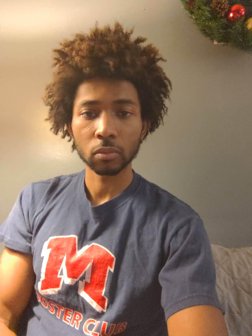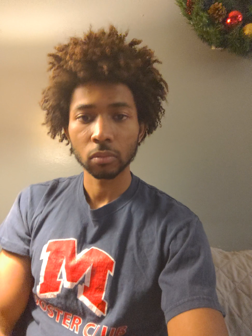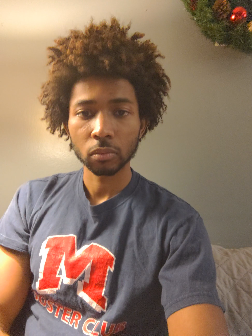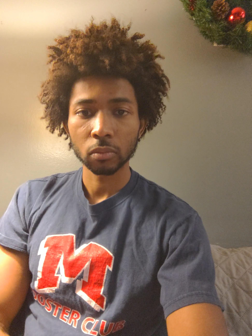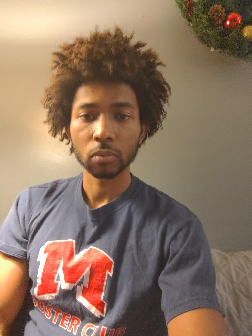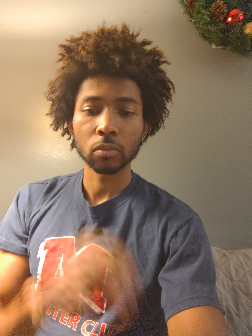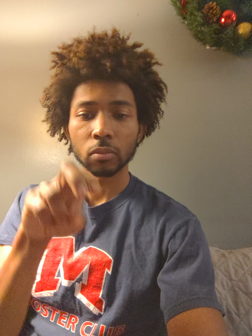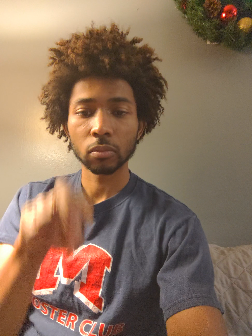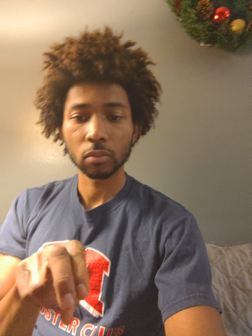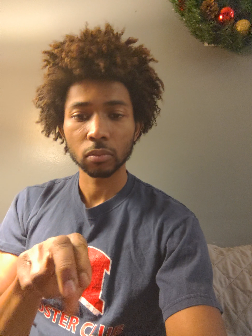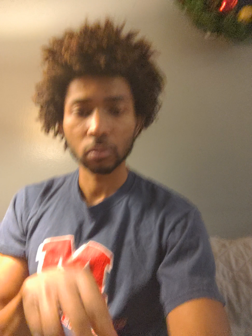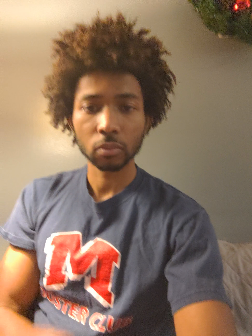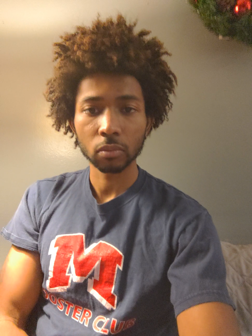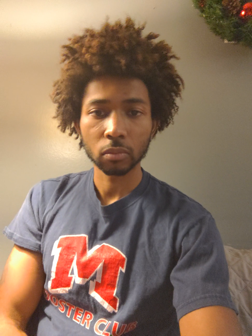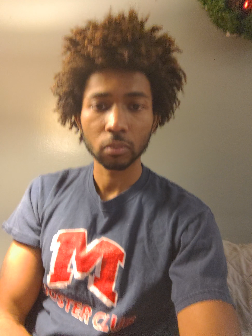chair